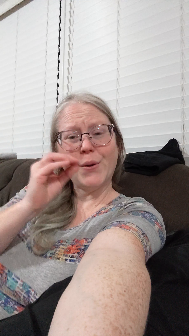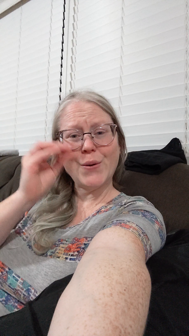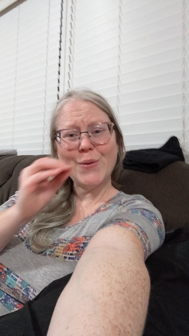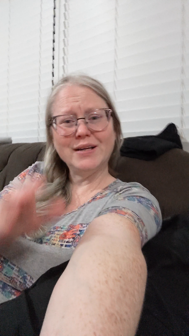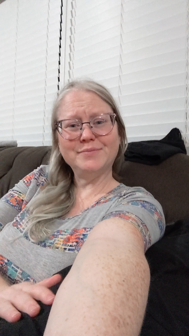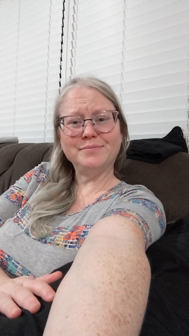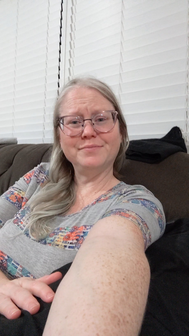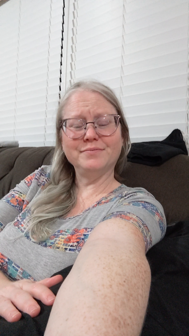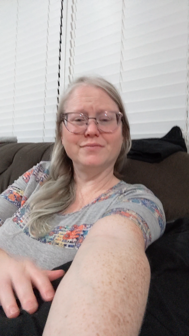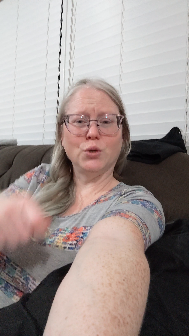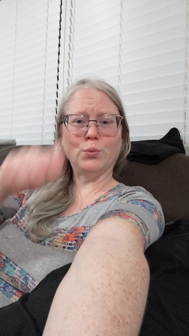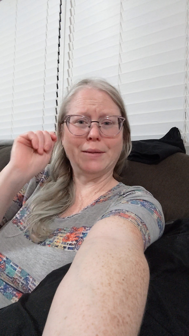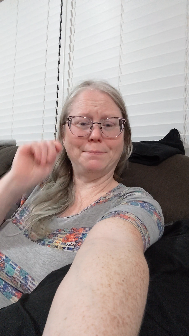rip